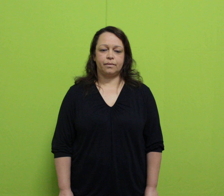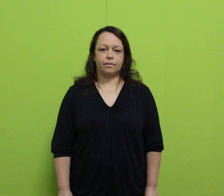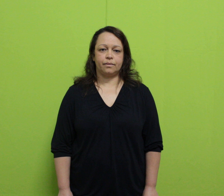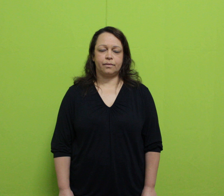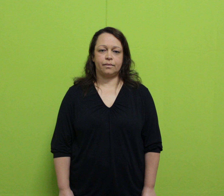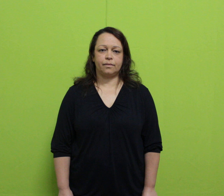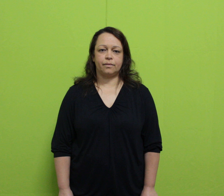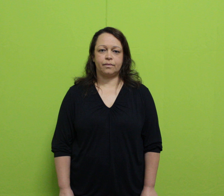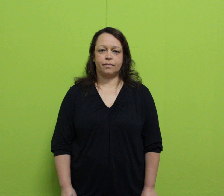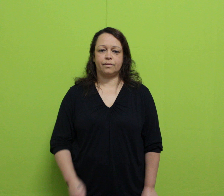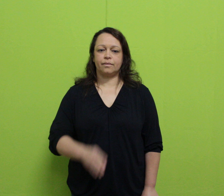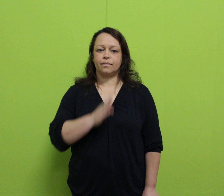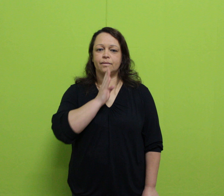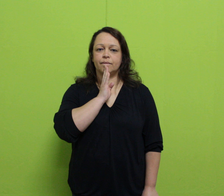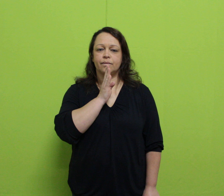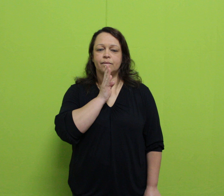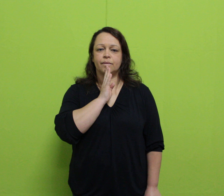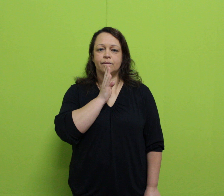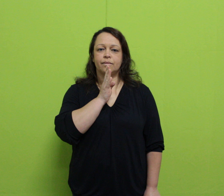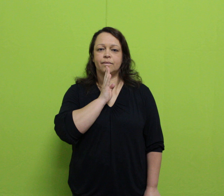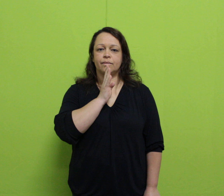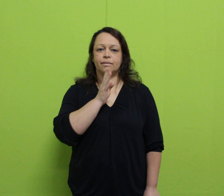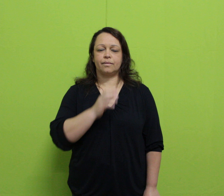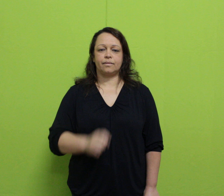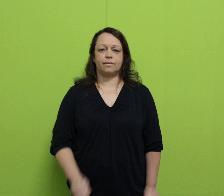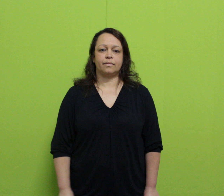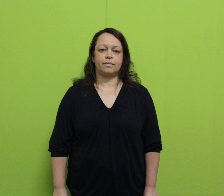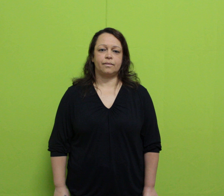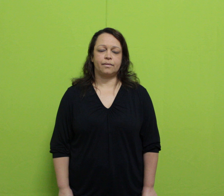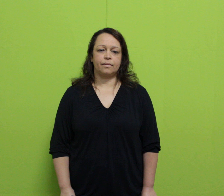conhecer